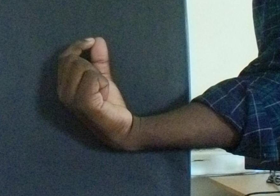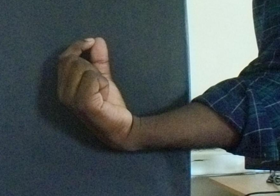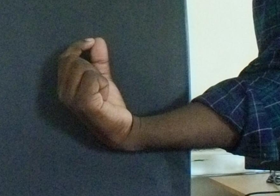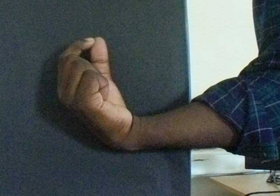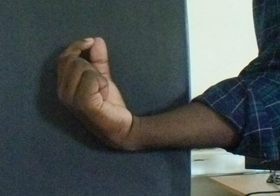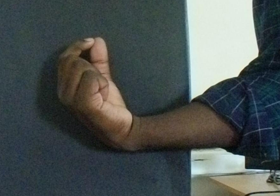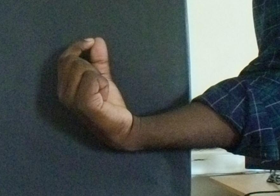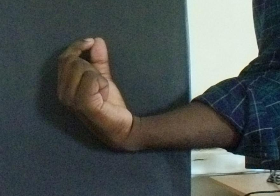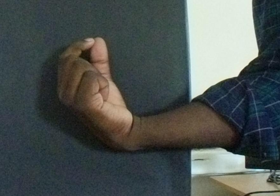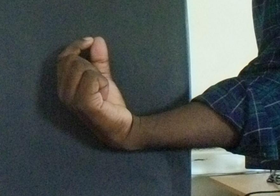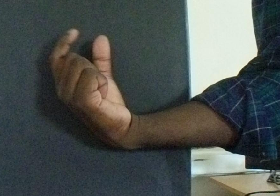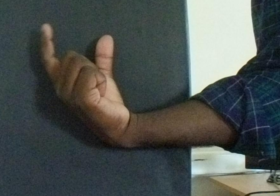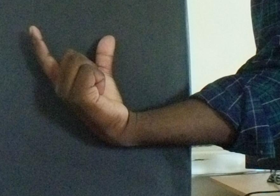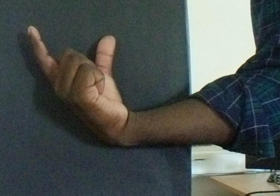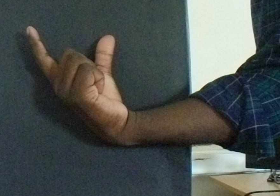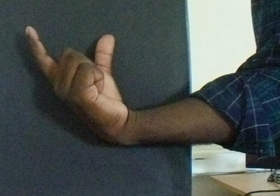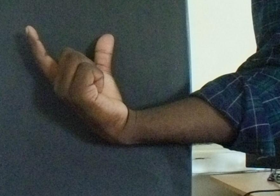thief